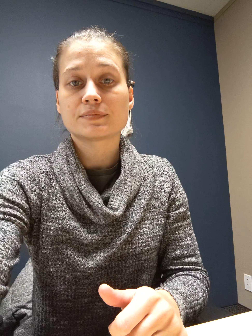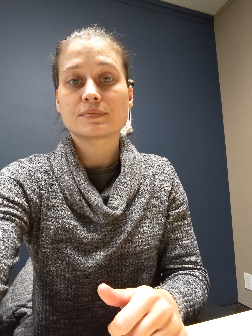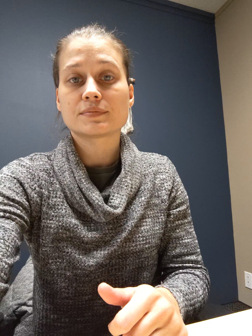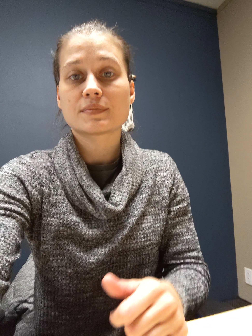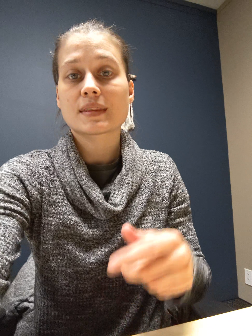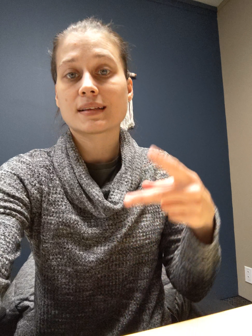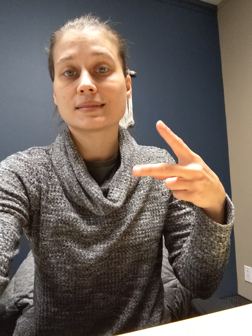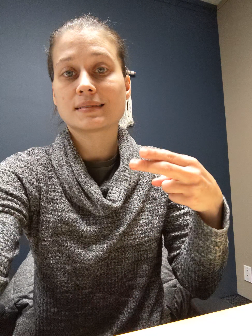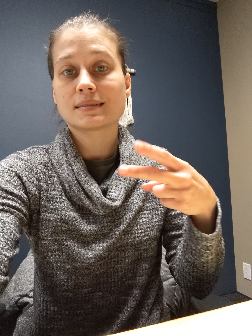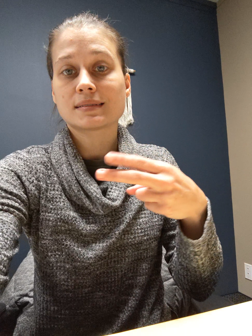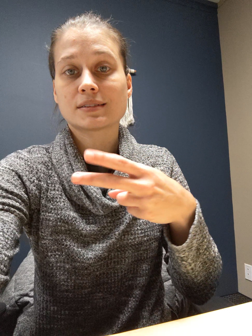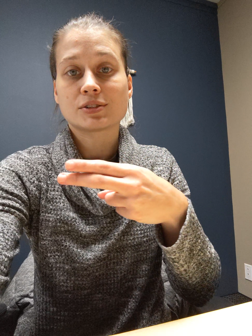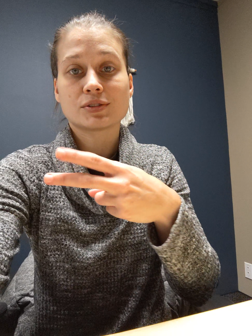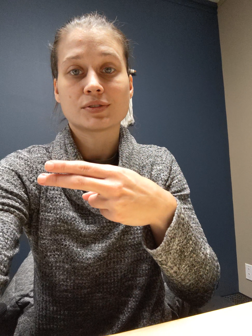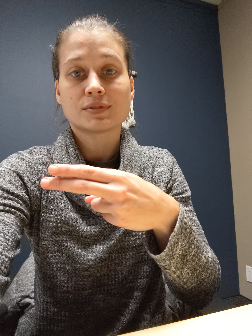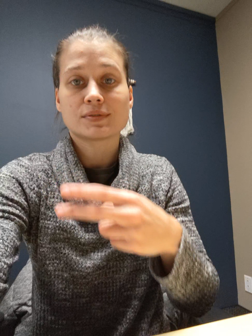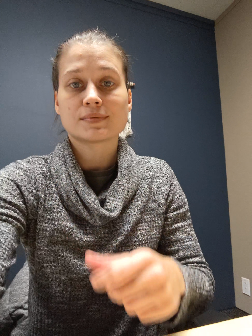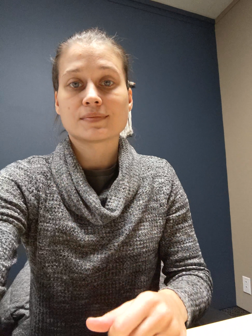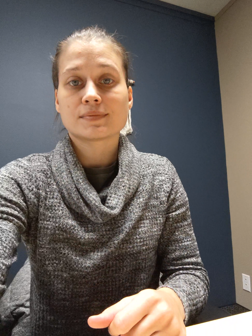scissors